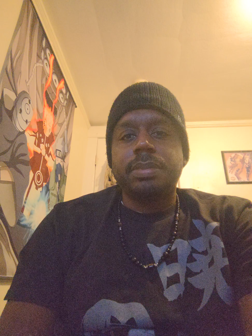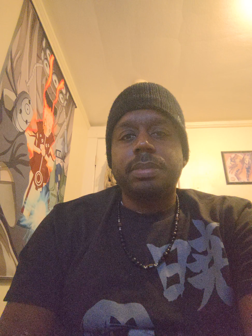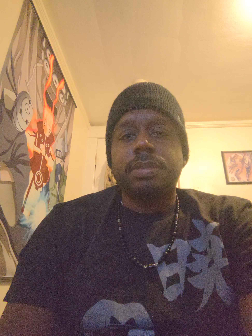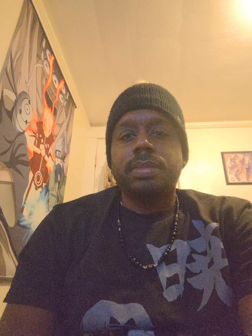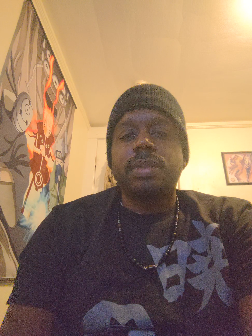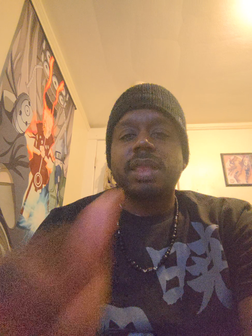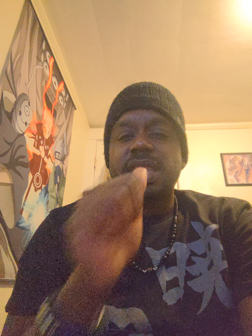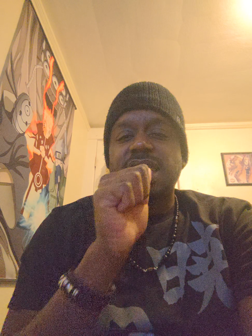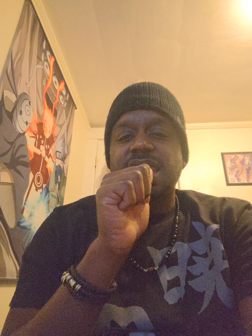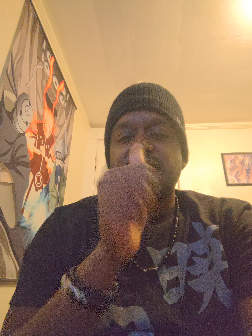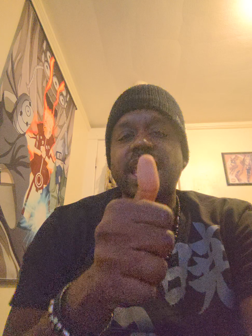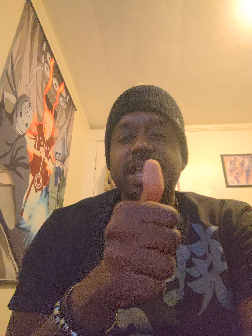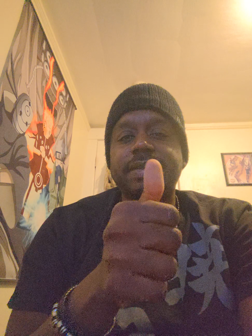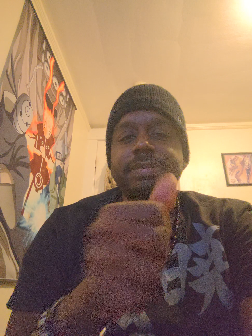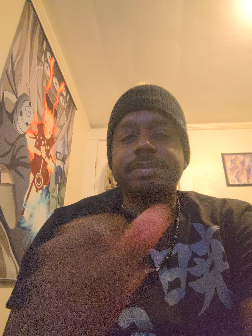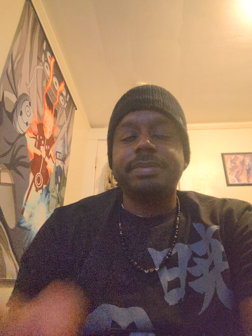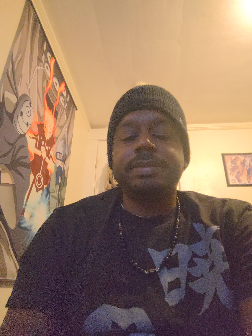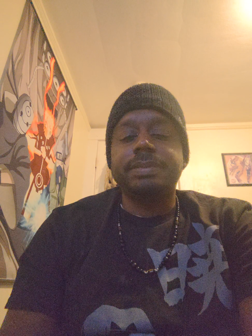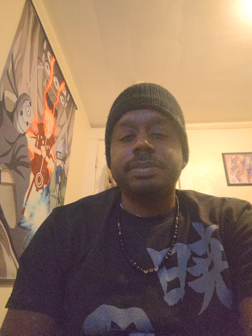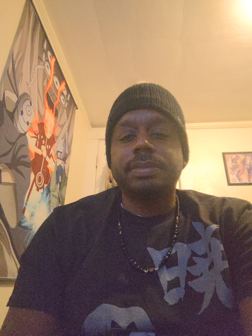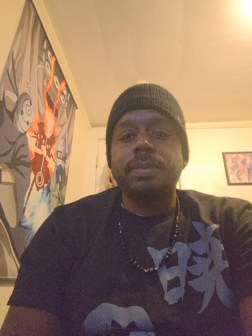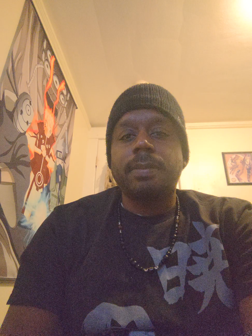nuts